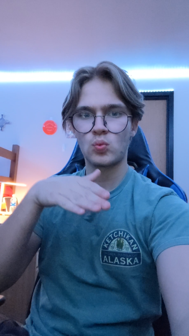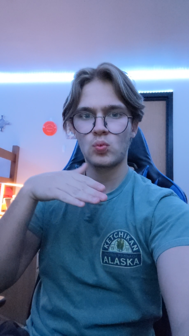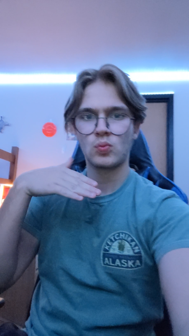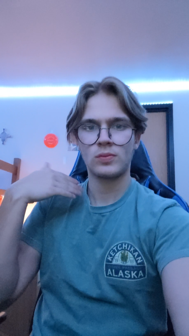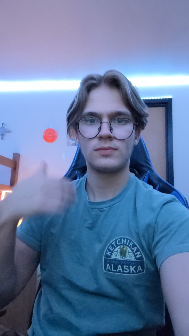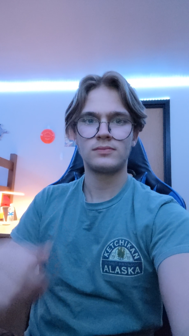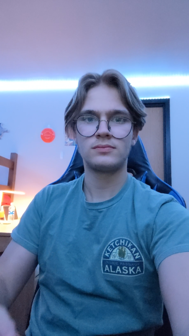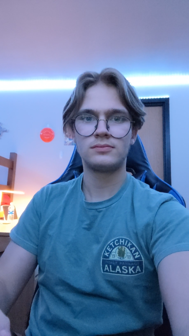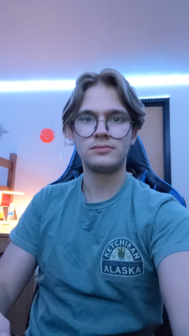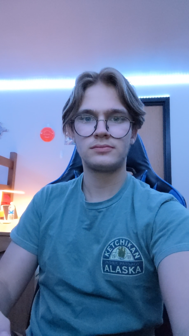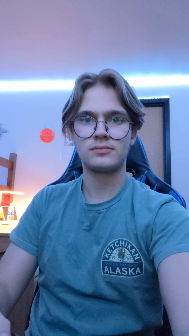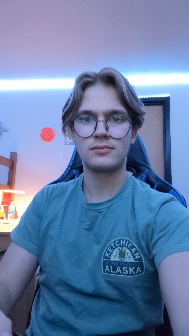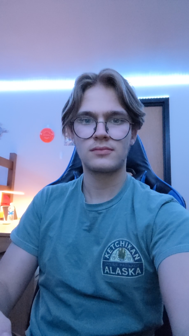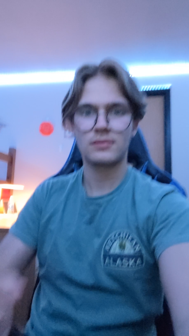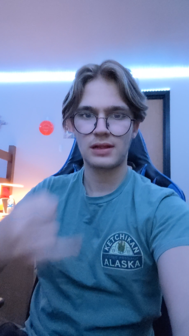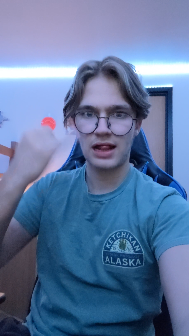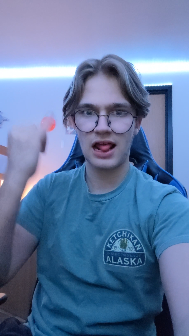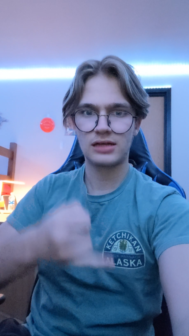last